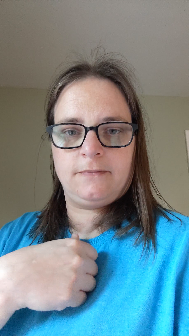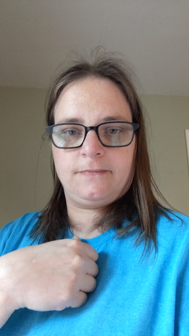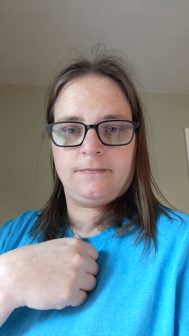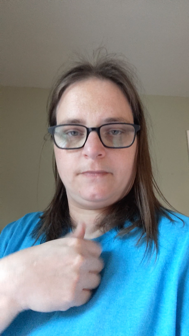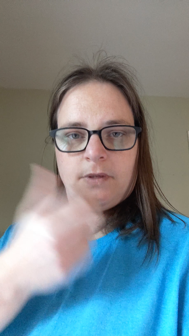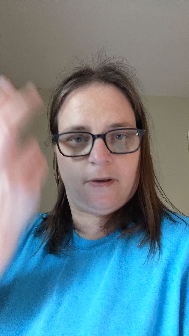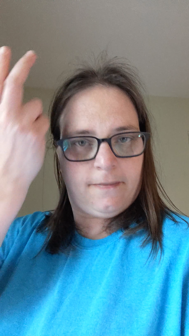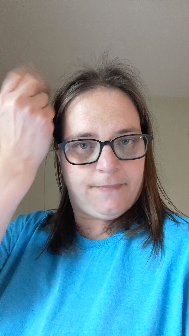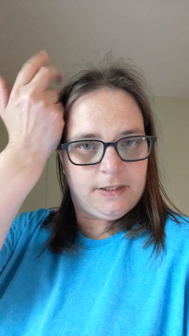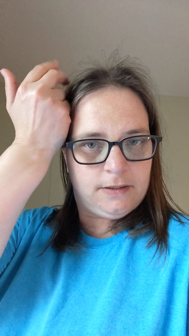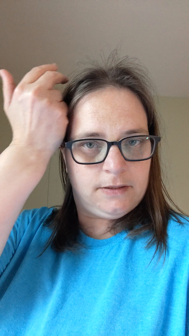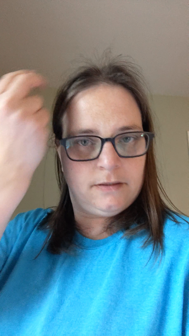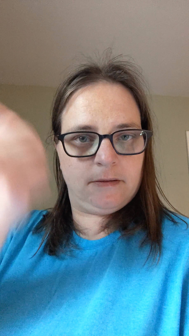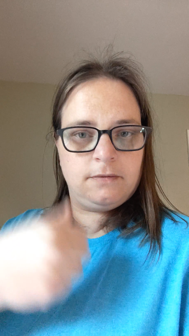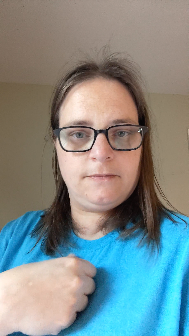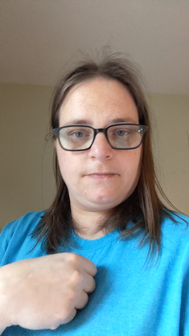bunny